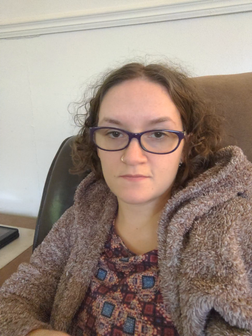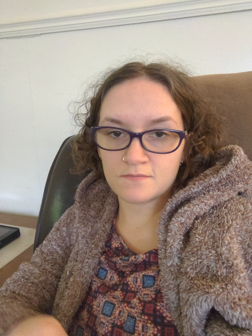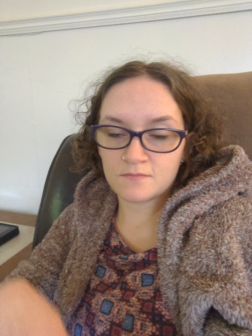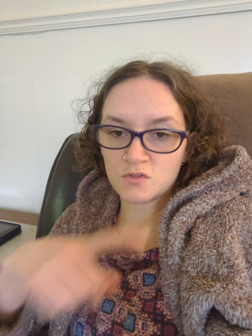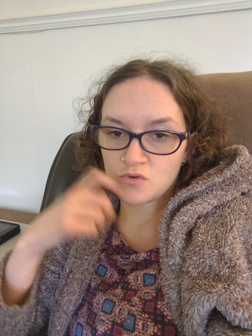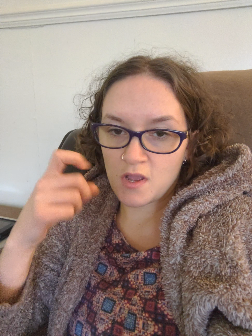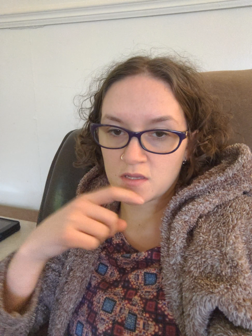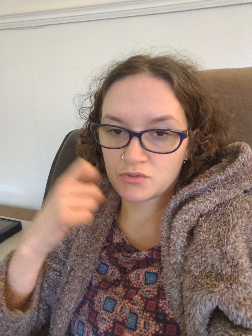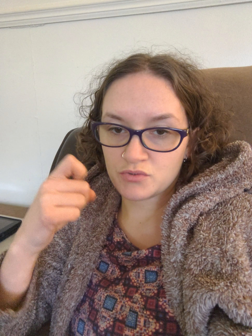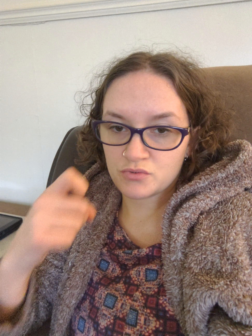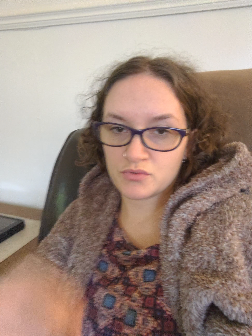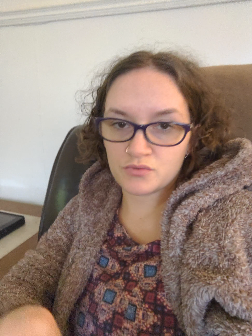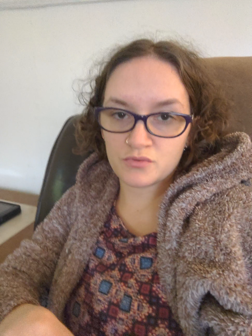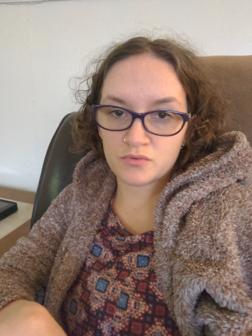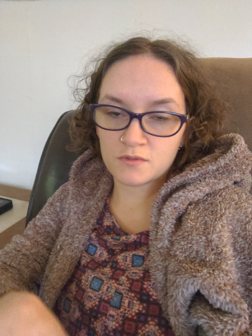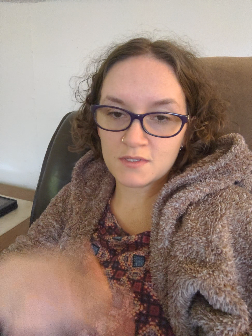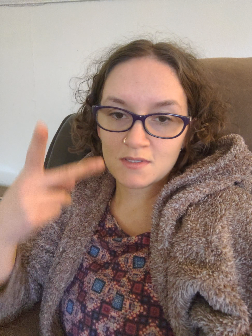dryer